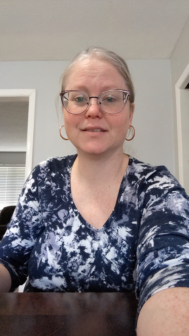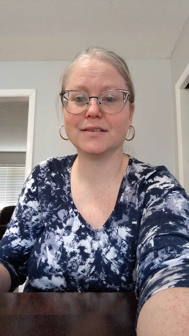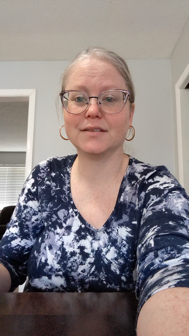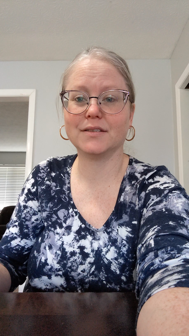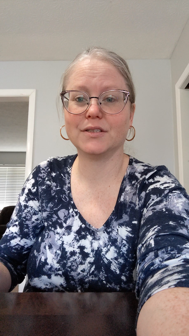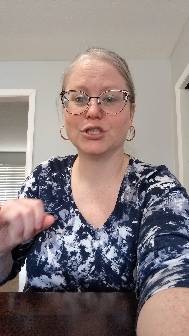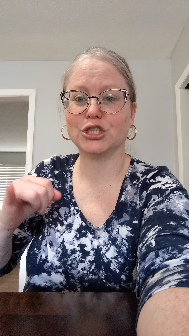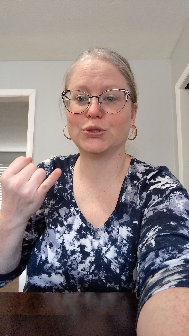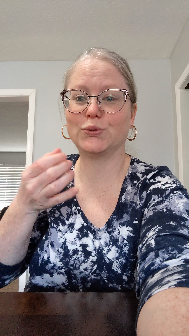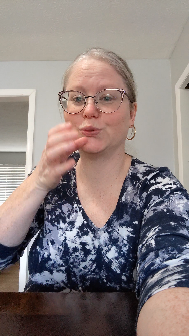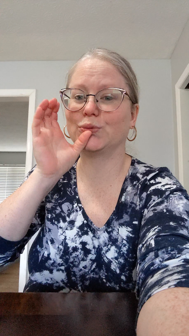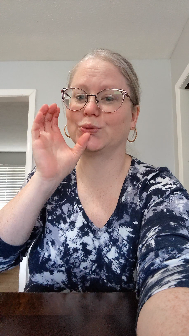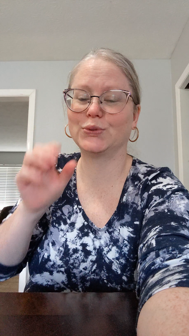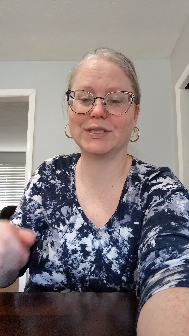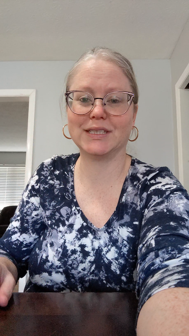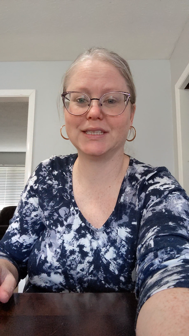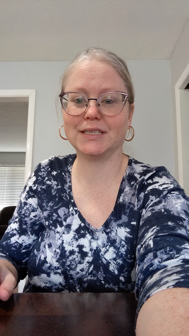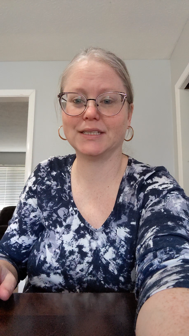juice